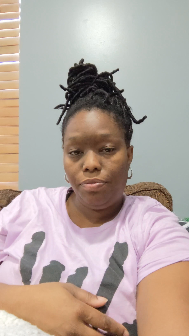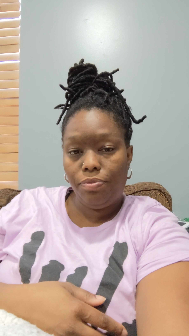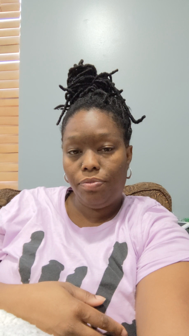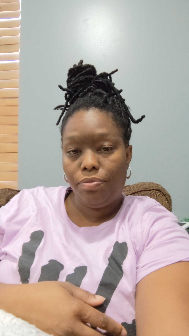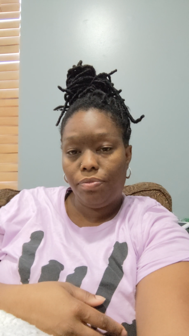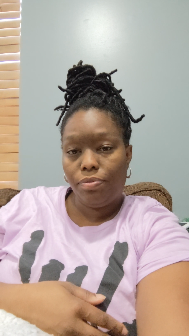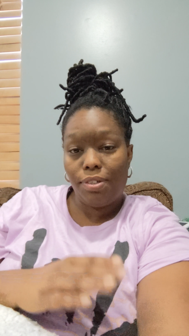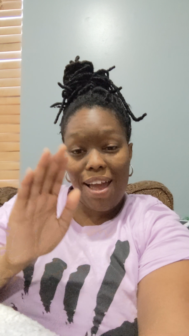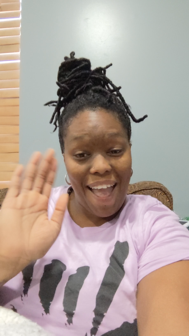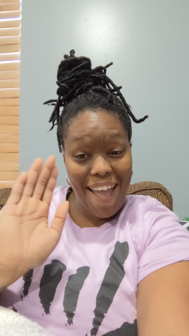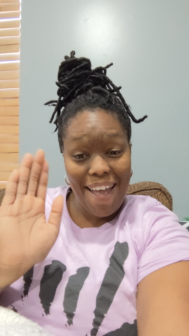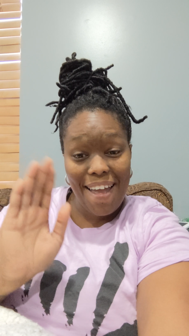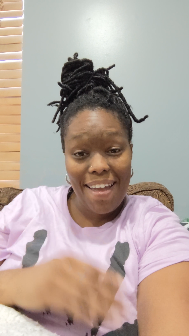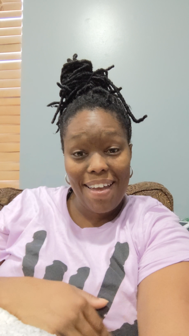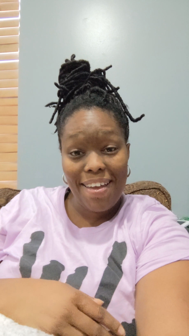hi